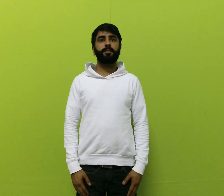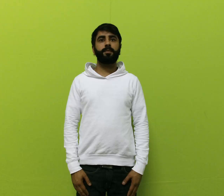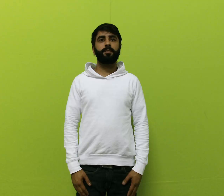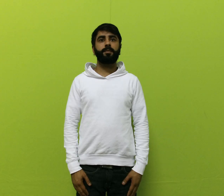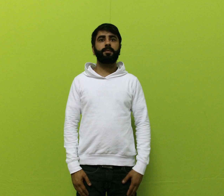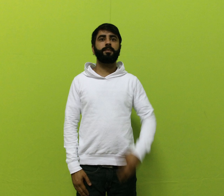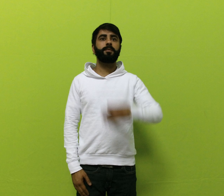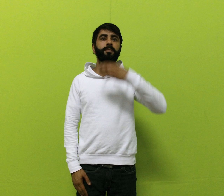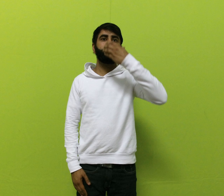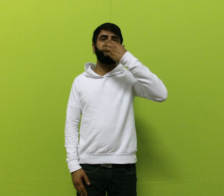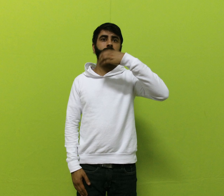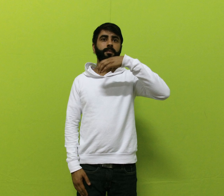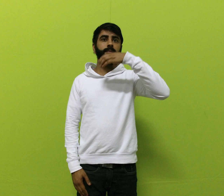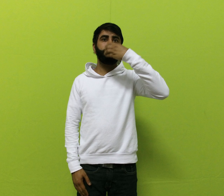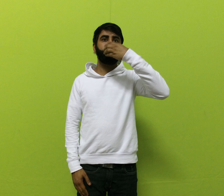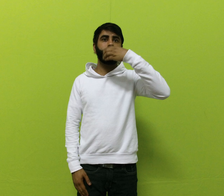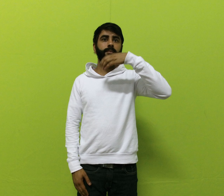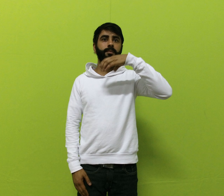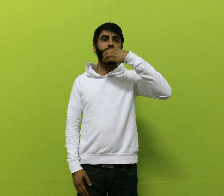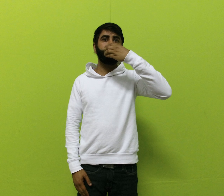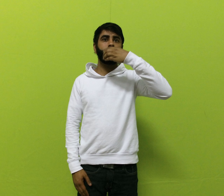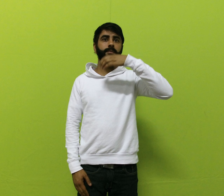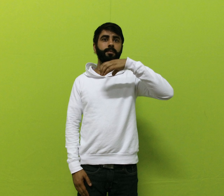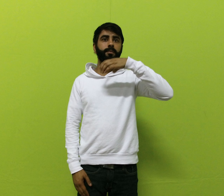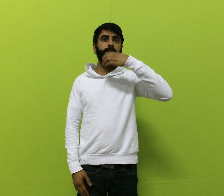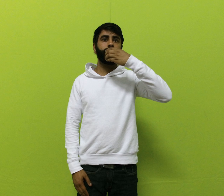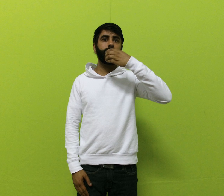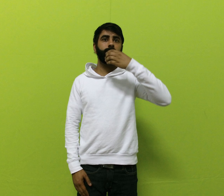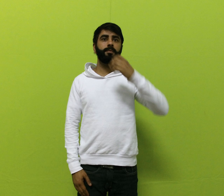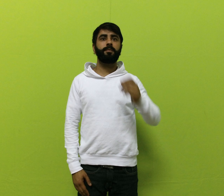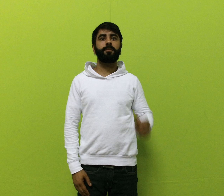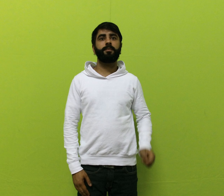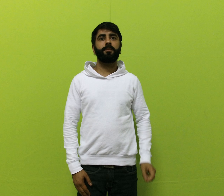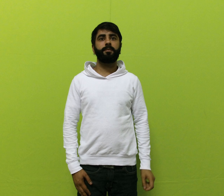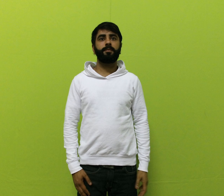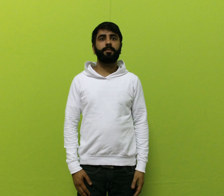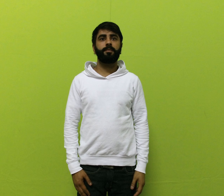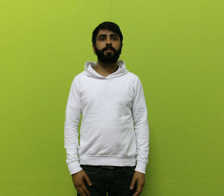maçã